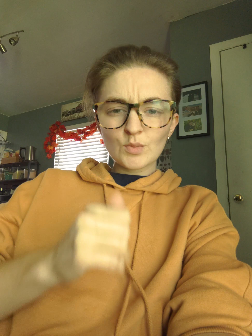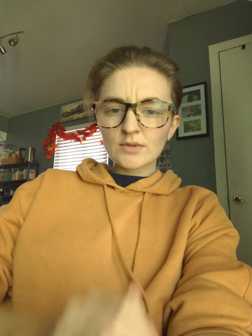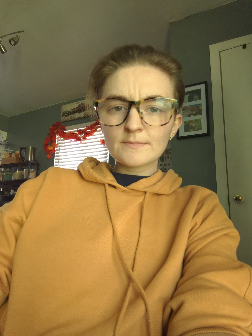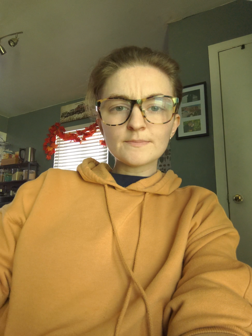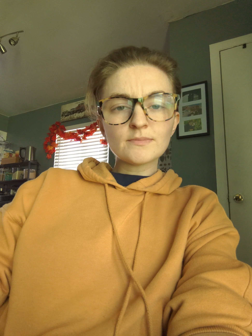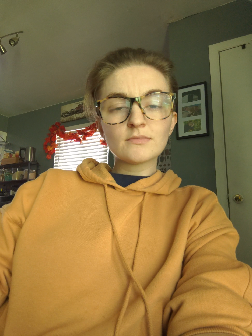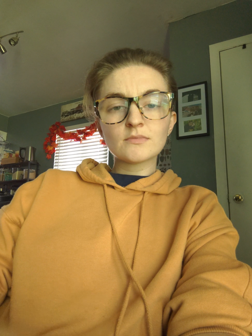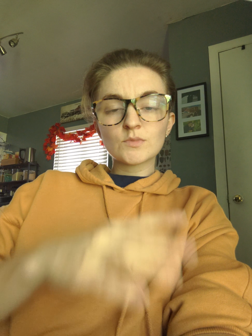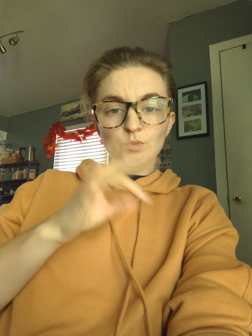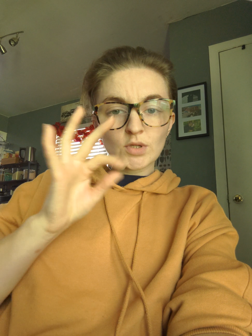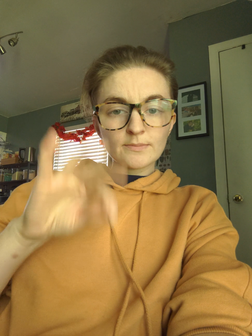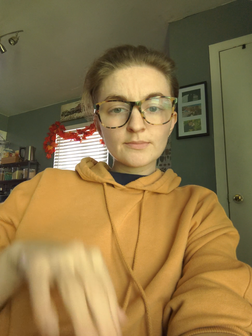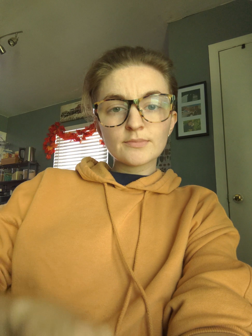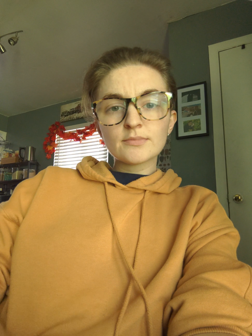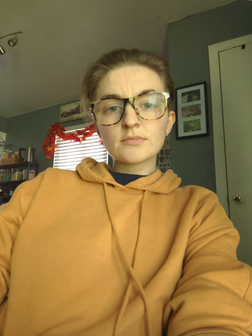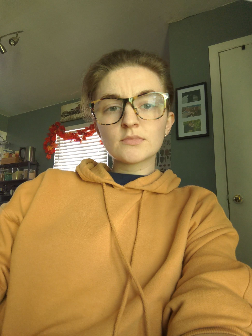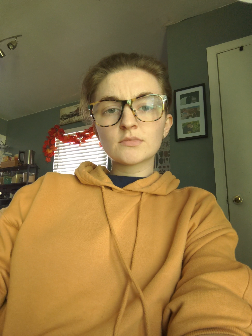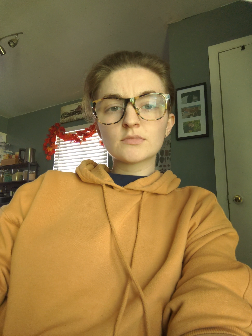choose